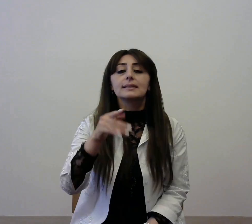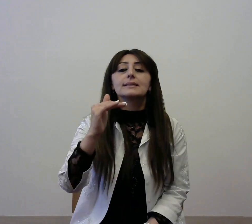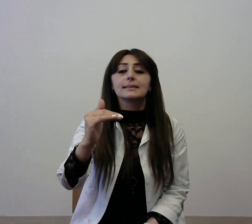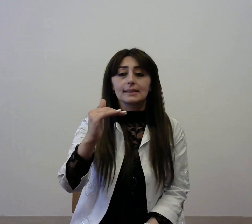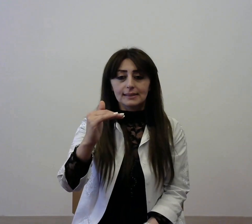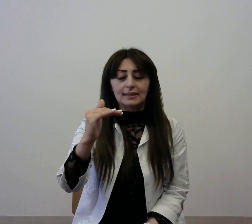siz